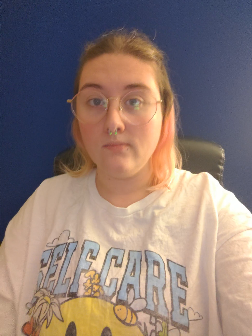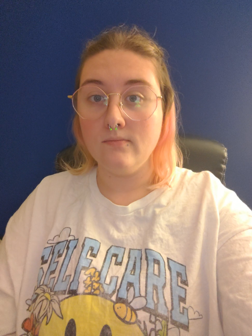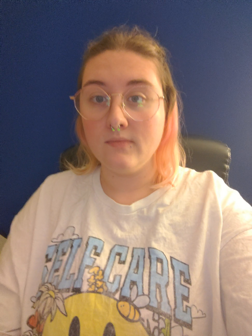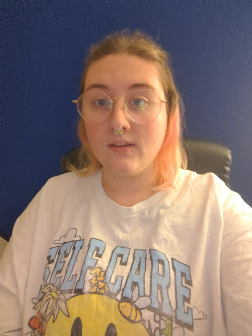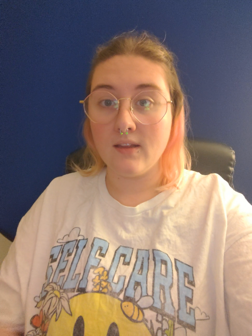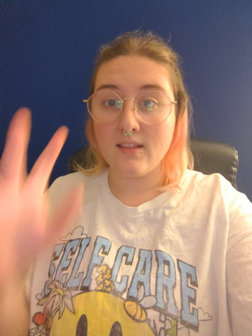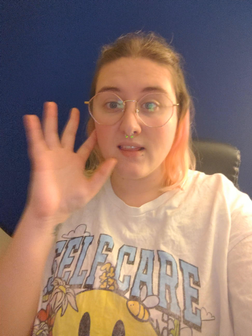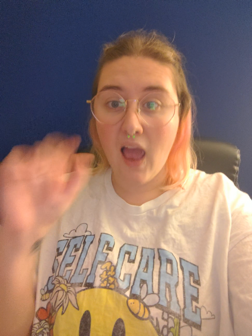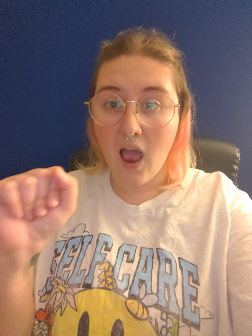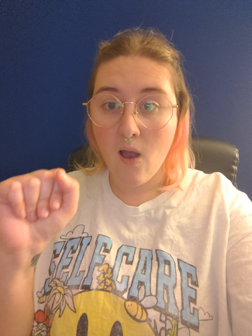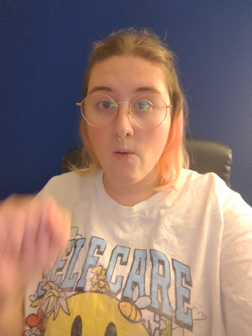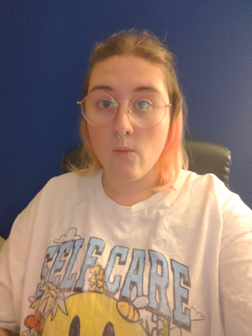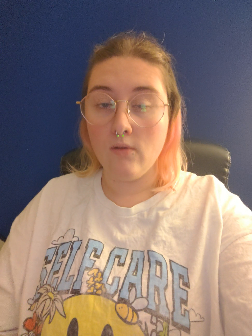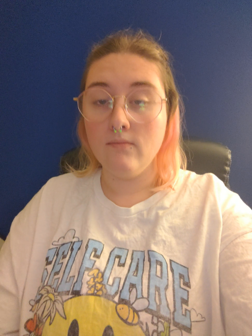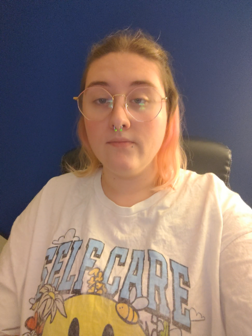loud